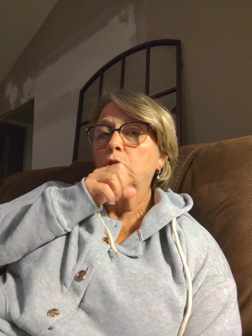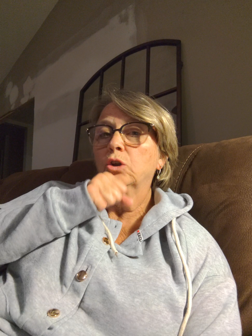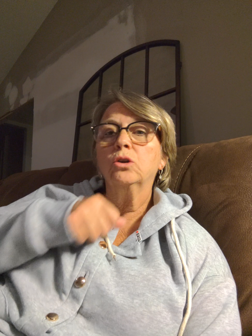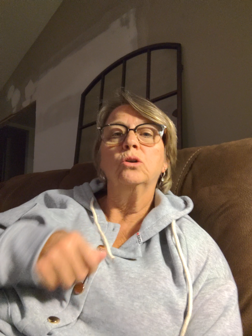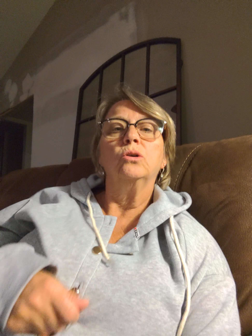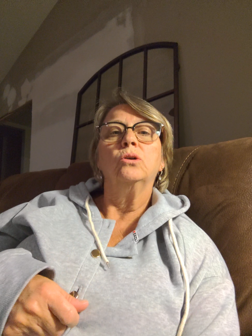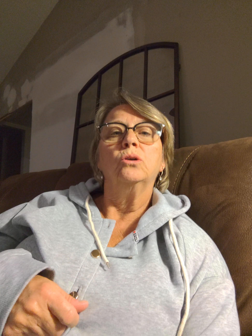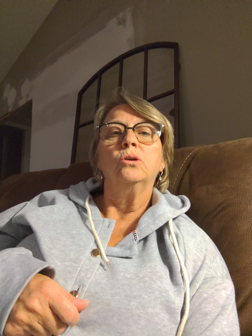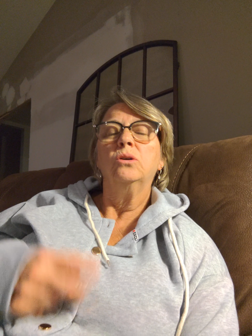orange